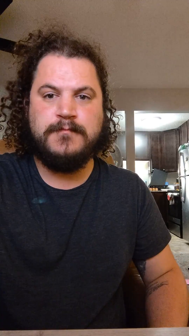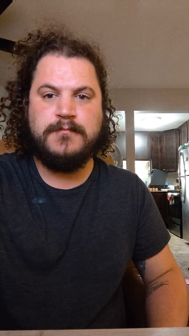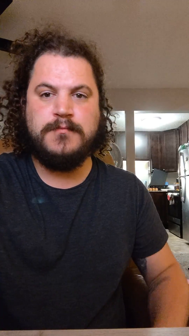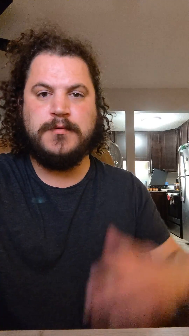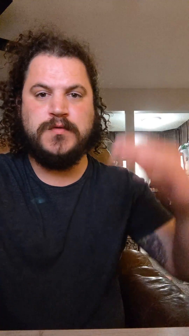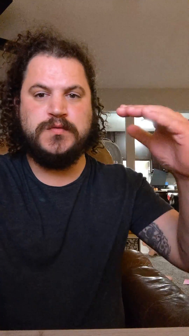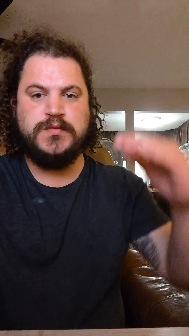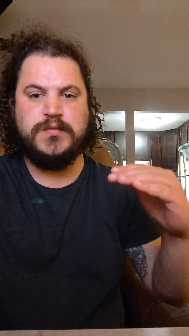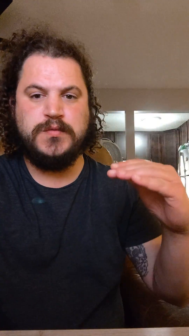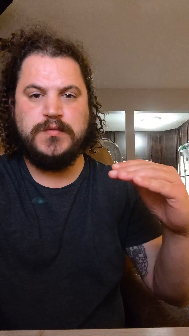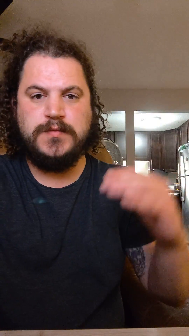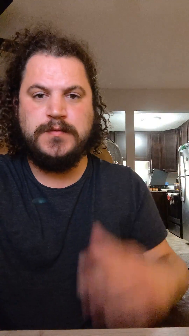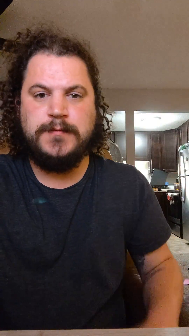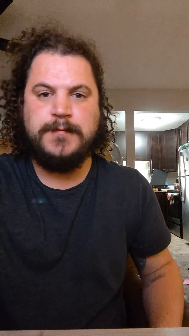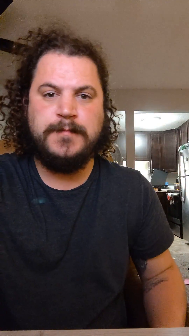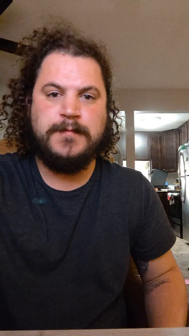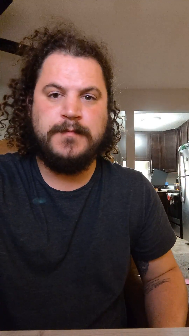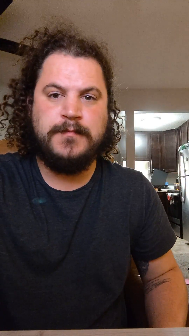short